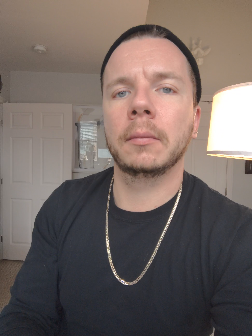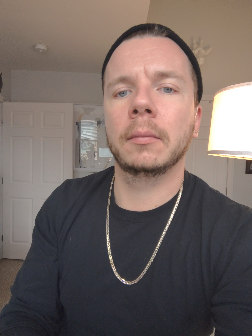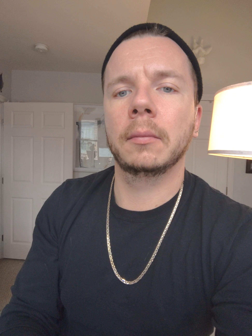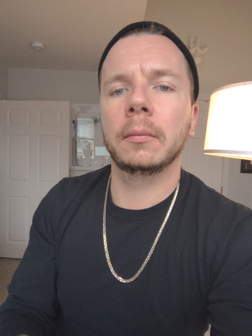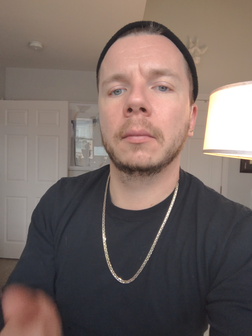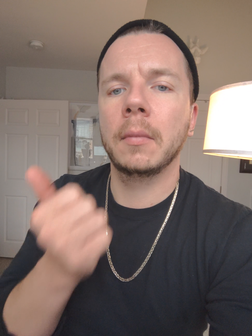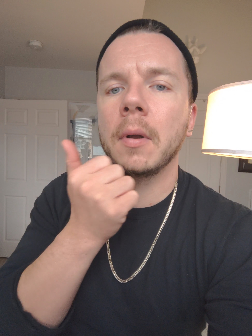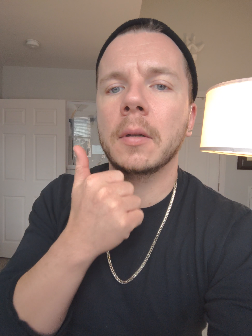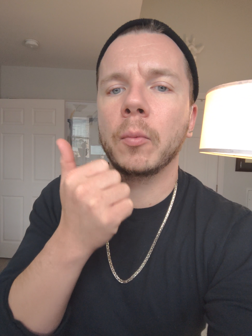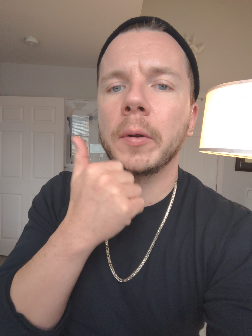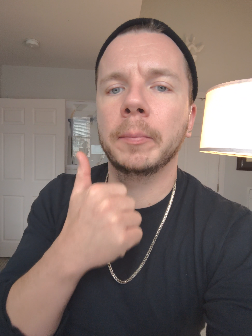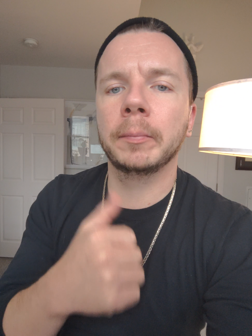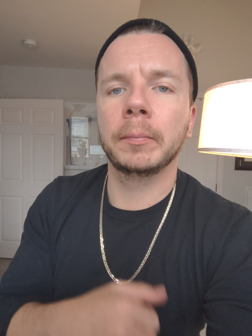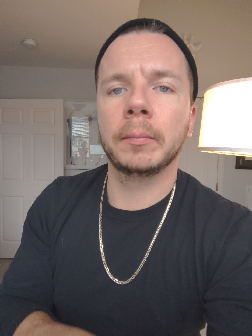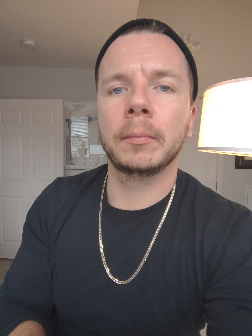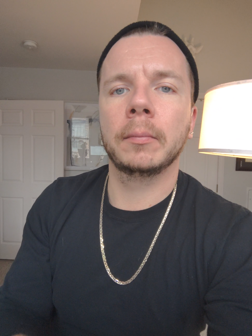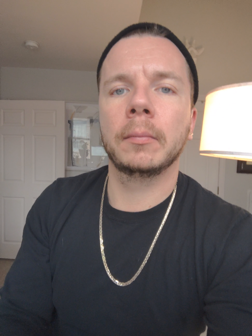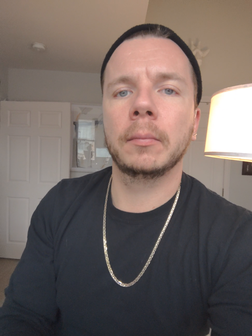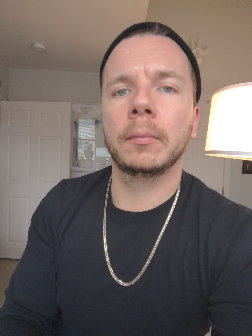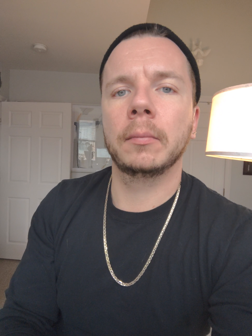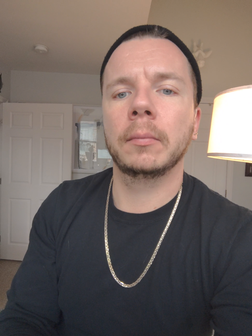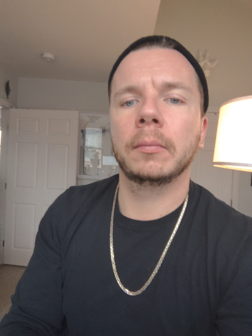underwear